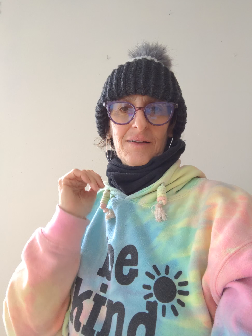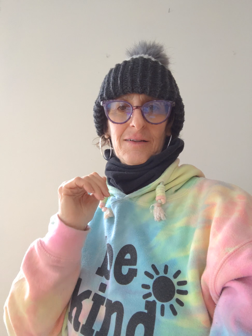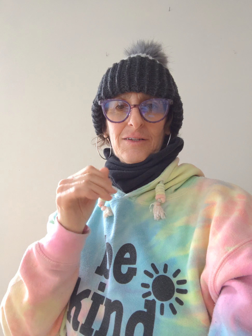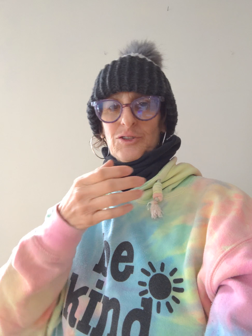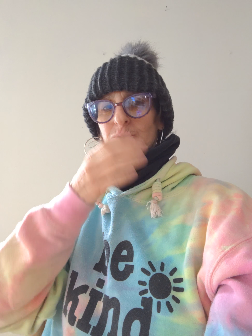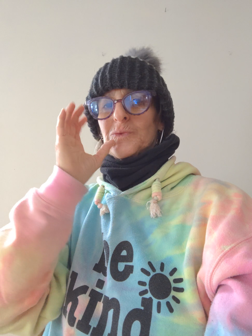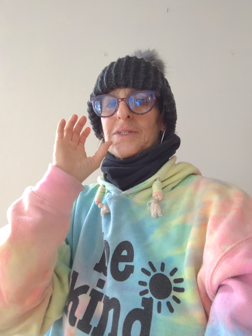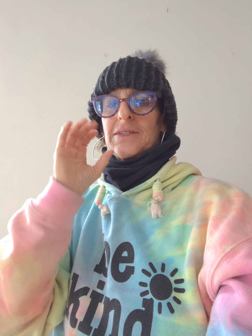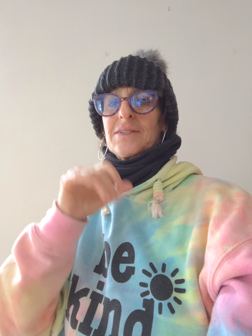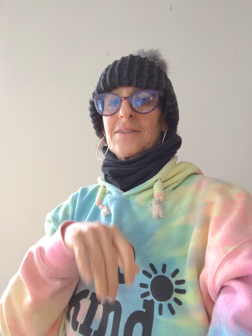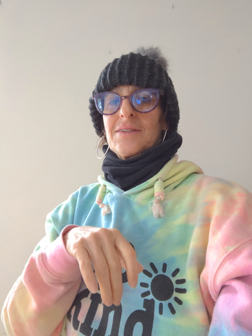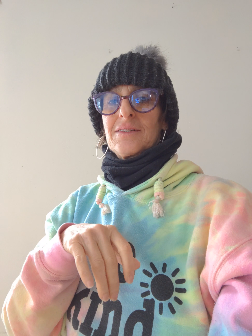drink